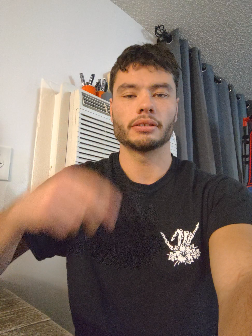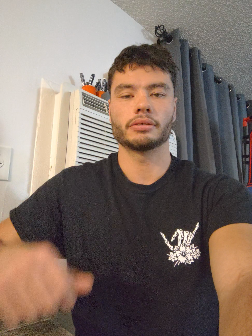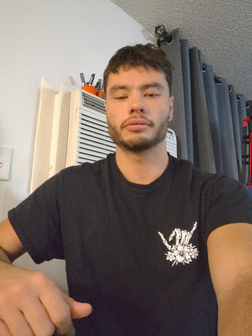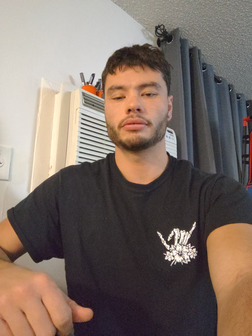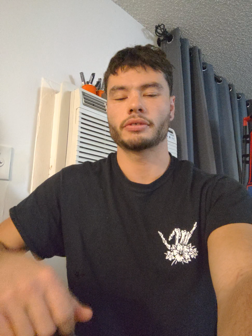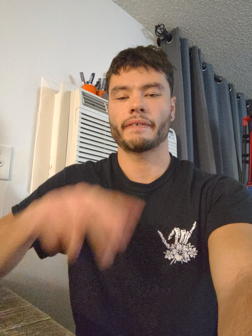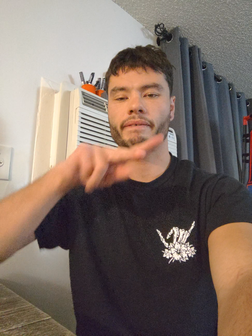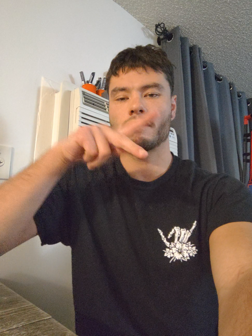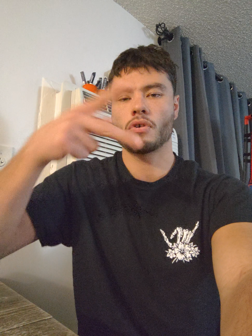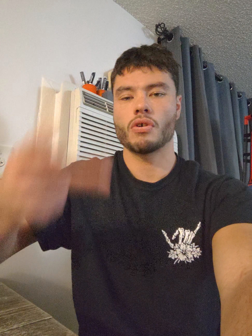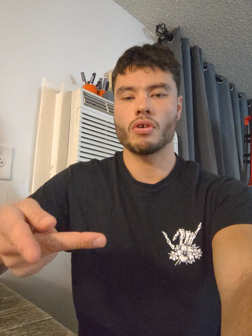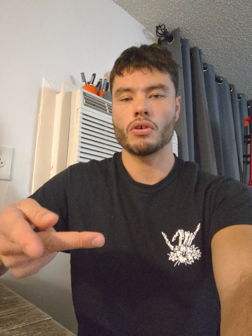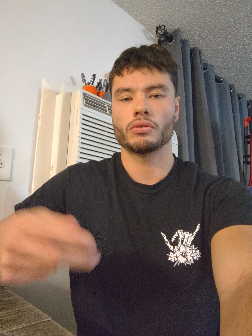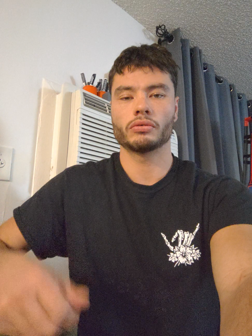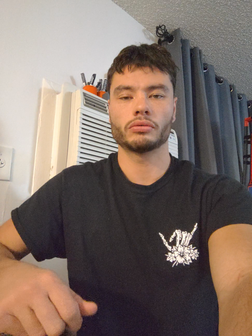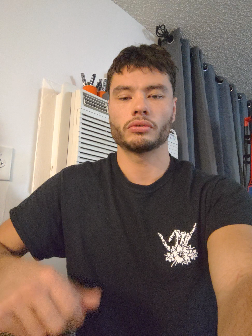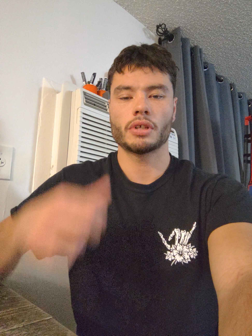fall